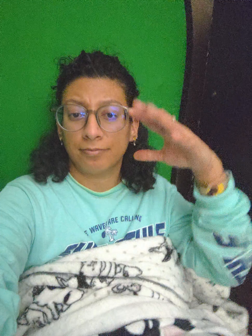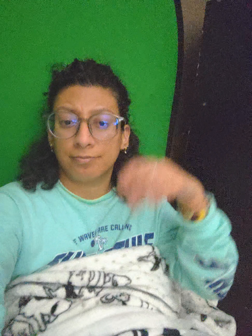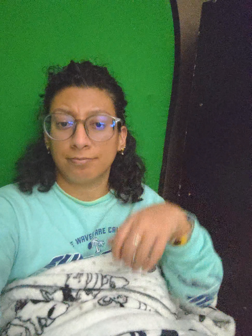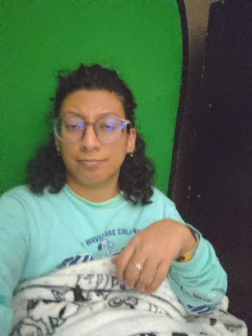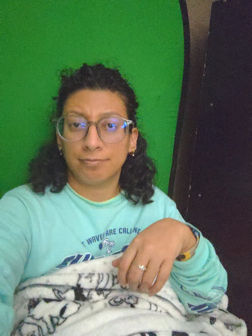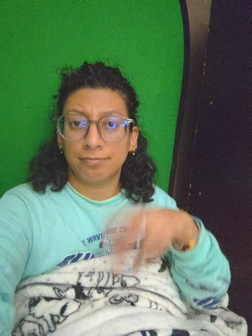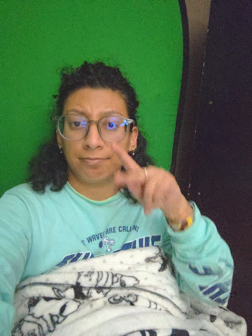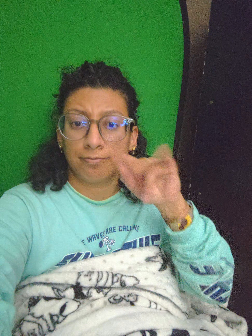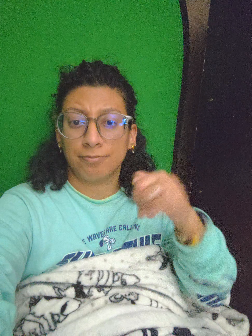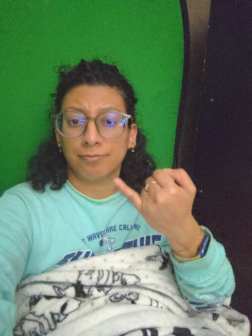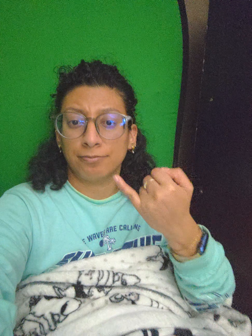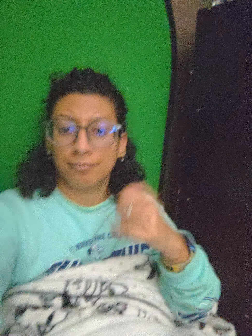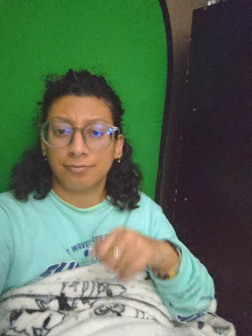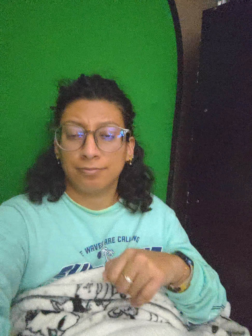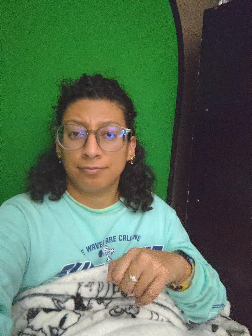pajamas